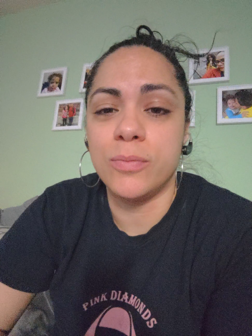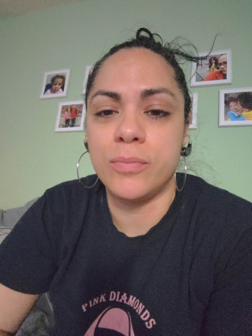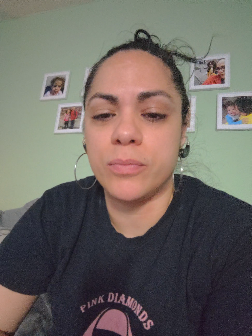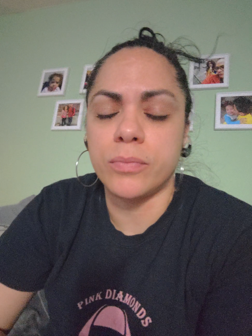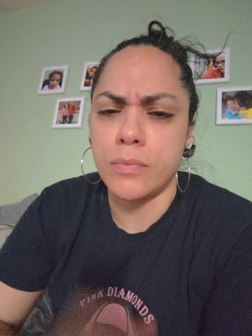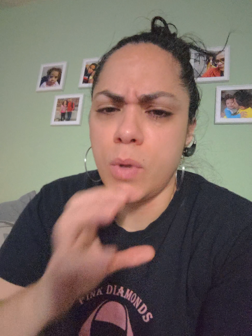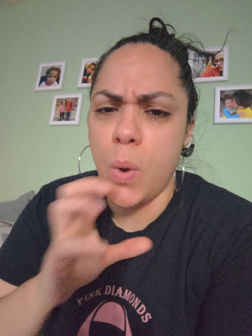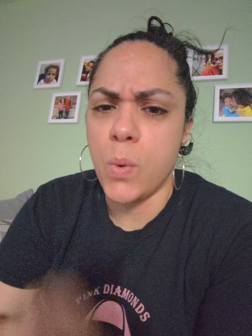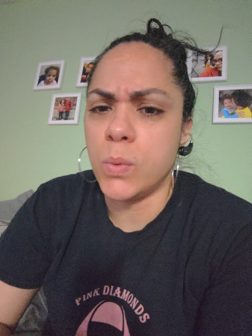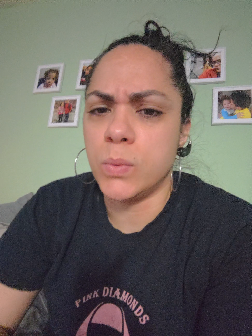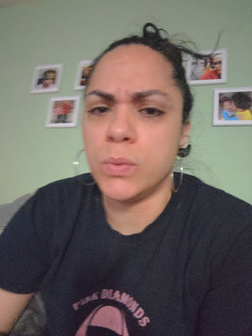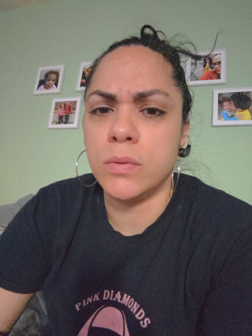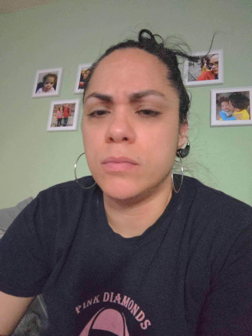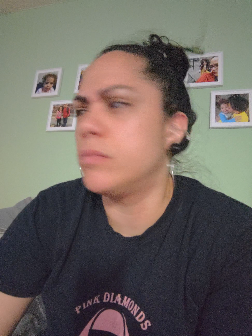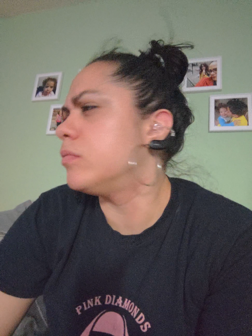old